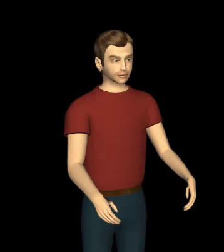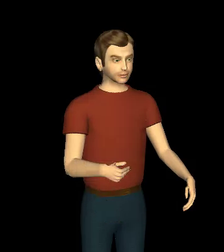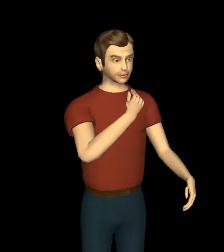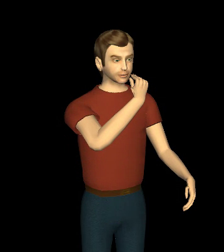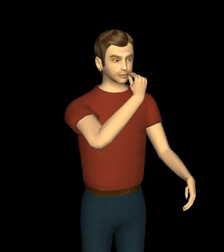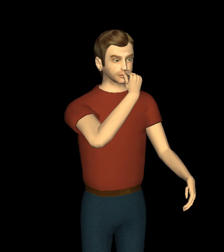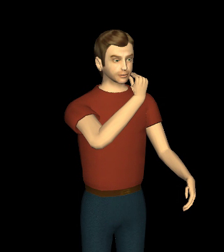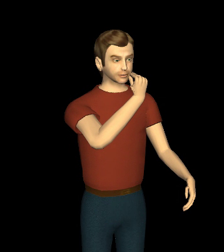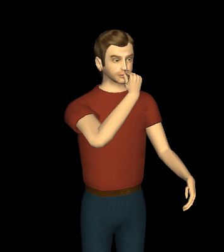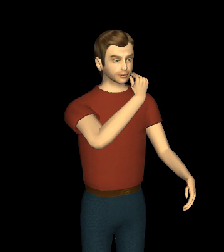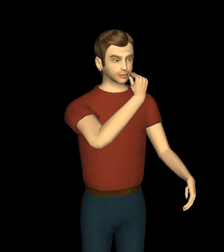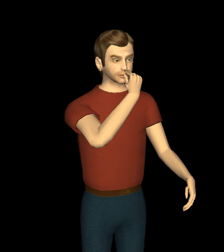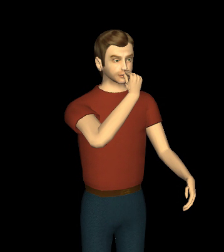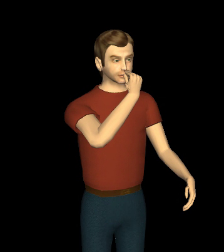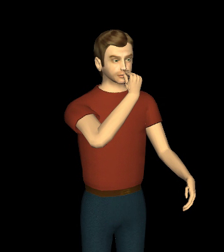وجبة